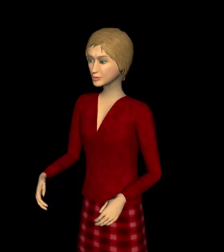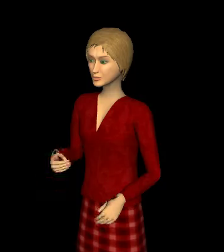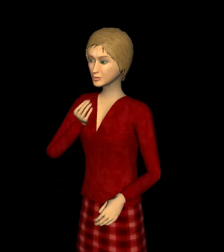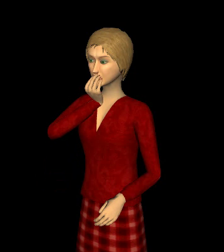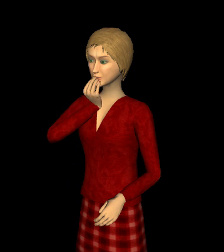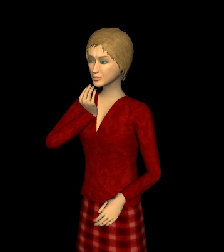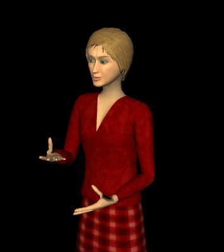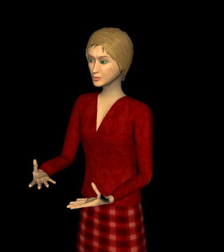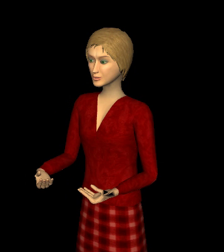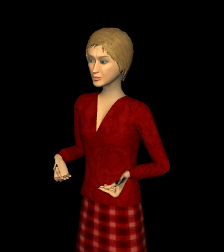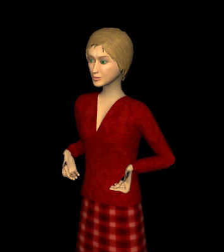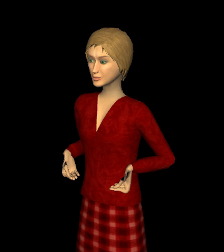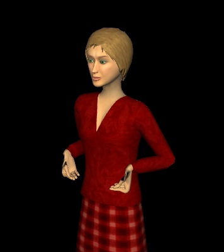مرحبا